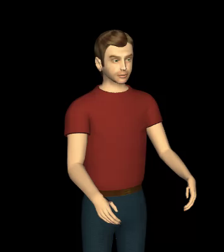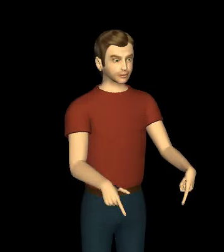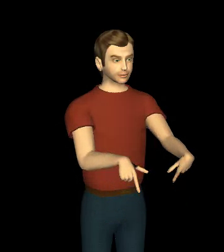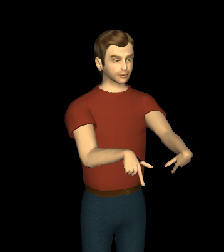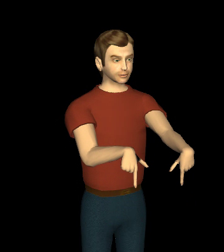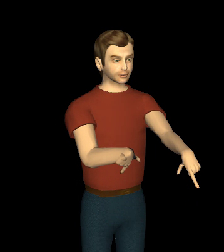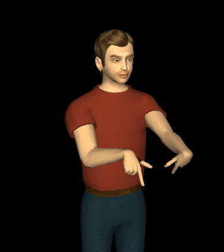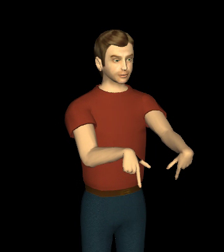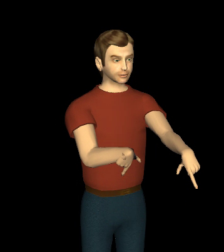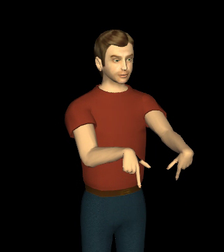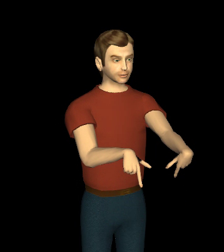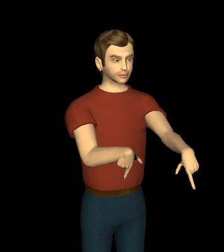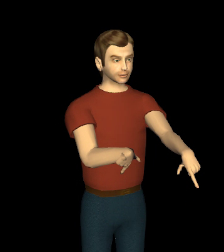سيرا على الأقدام